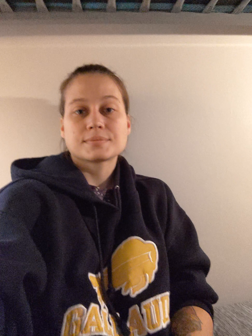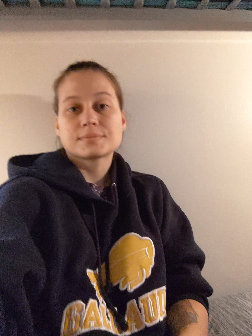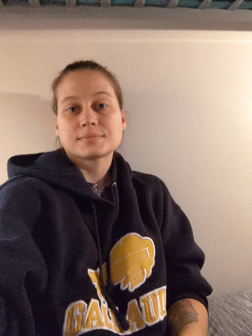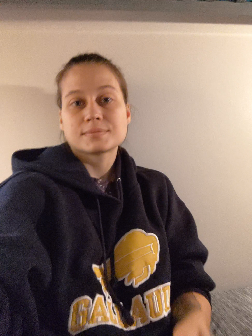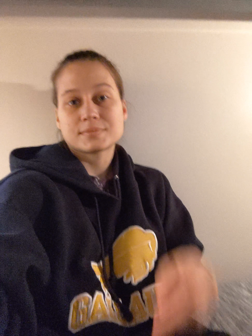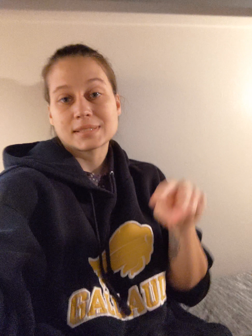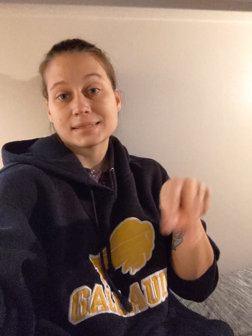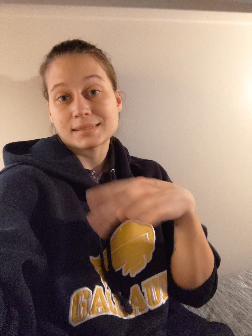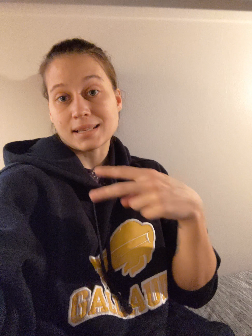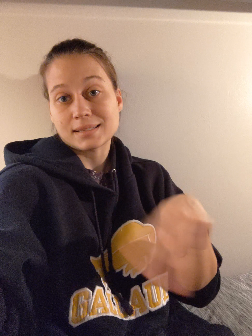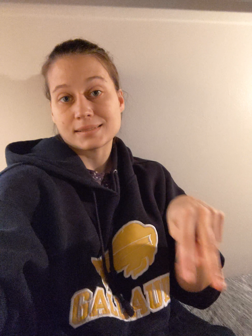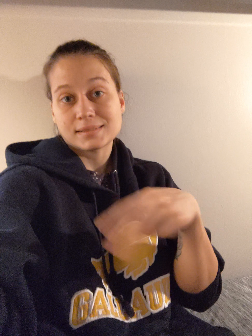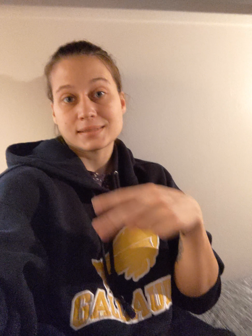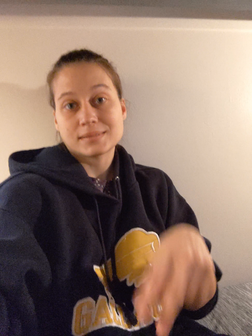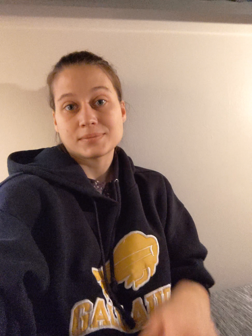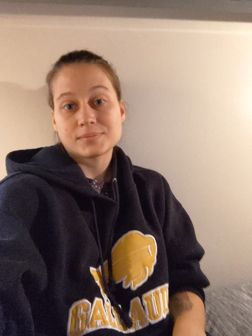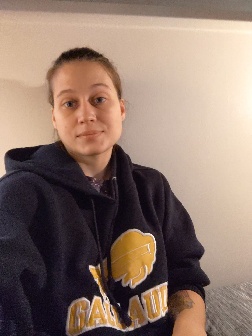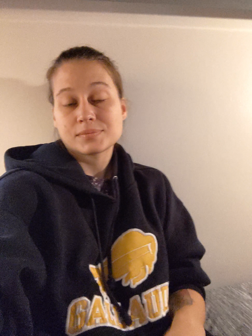dance